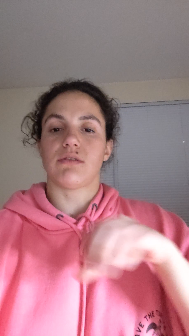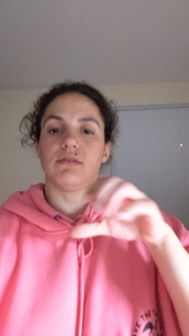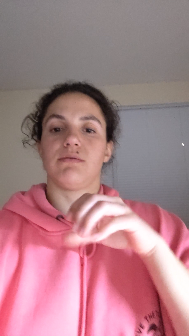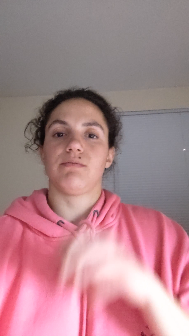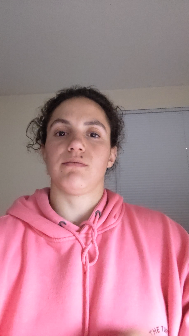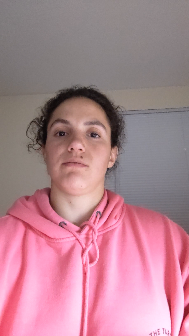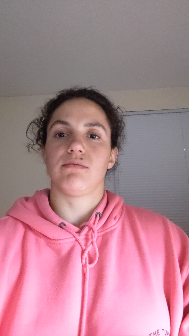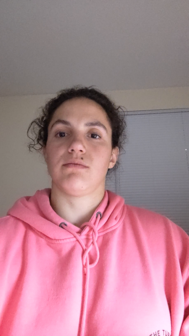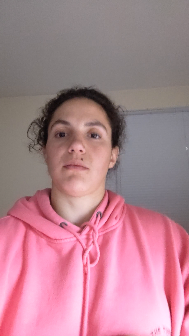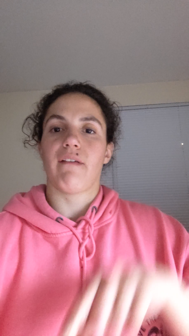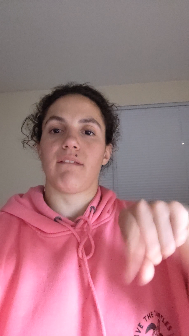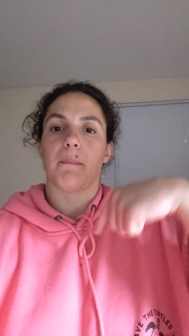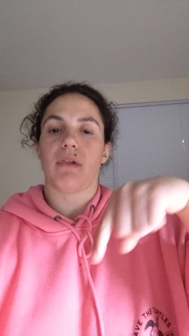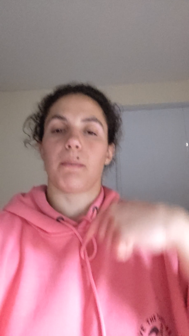flip-flop